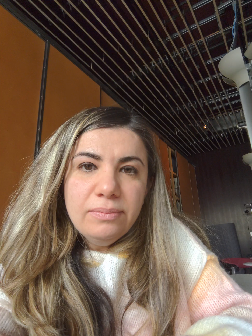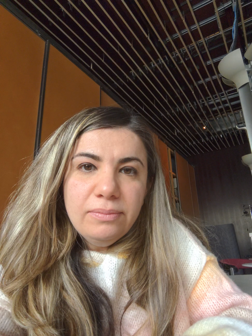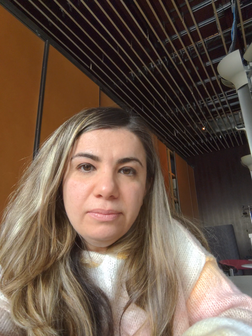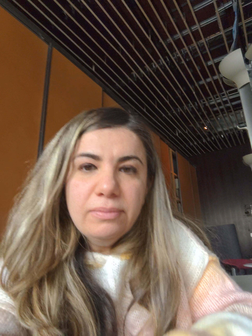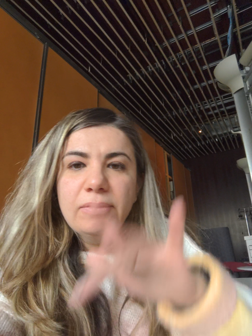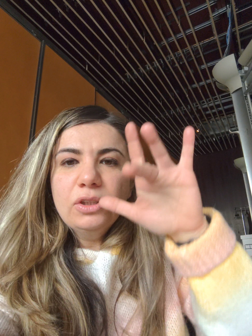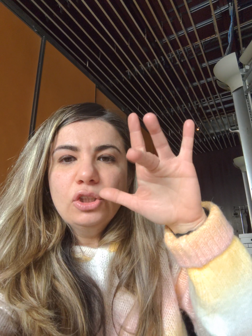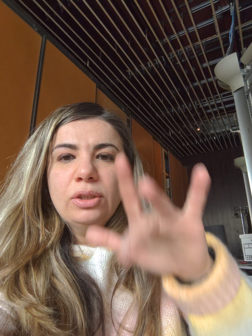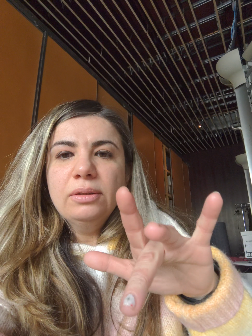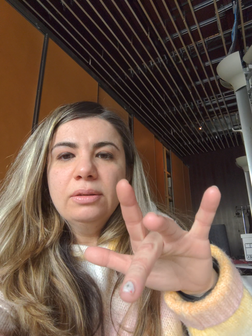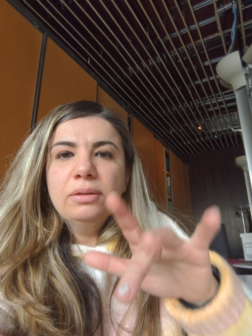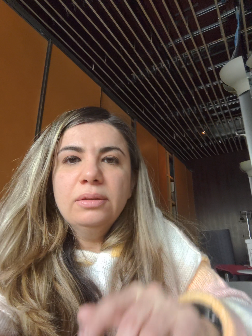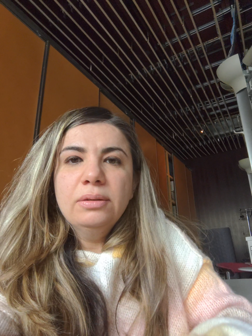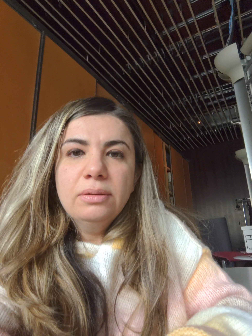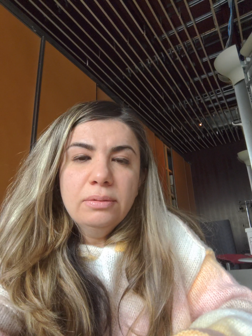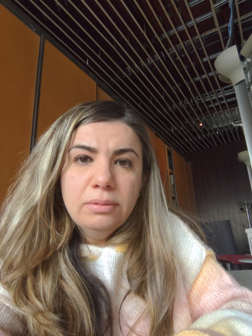touch